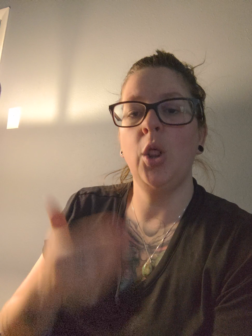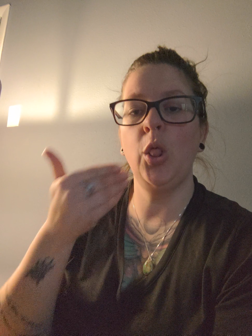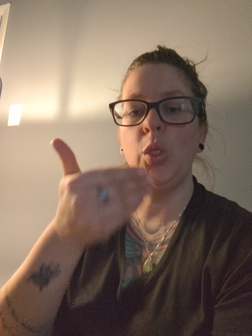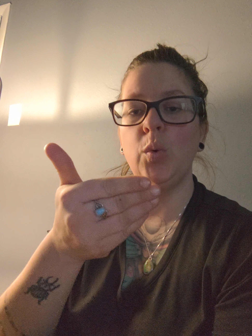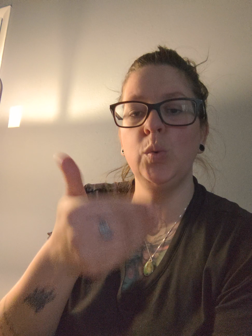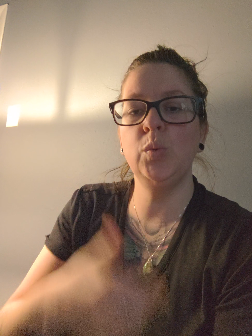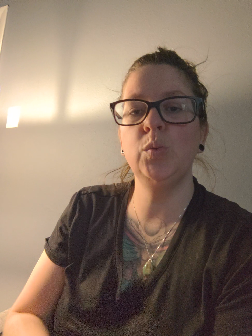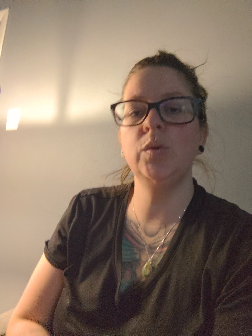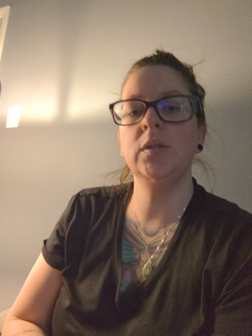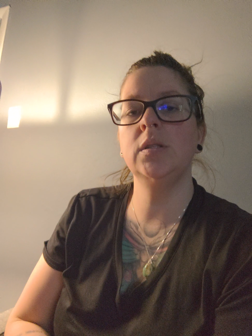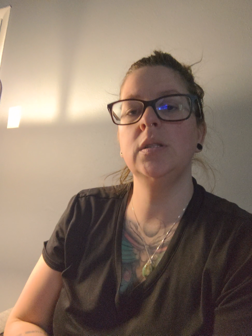close